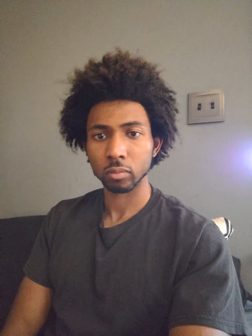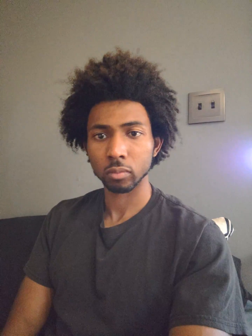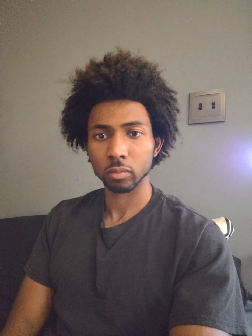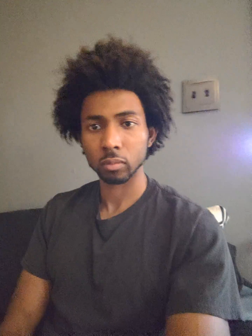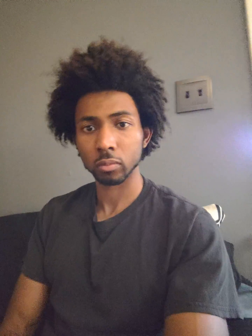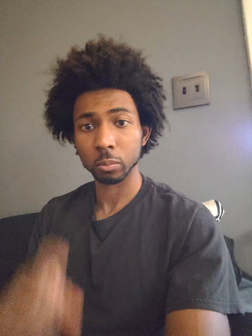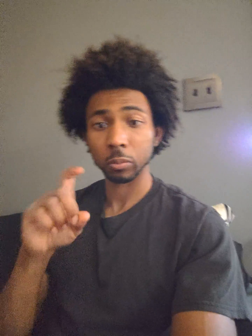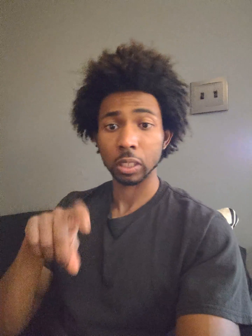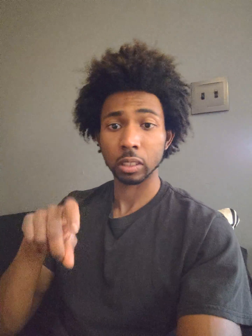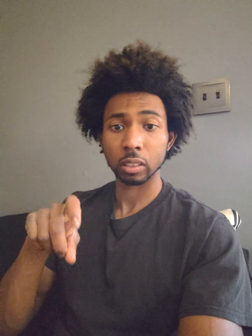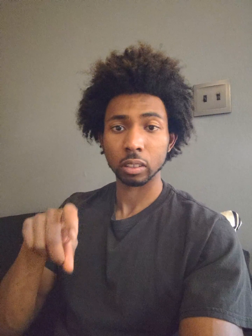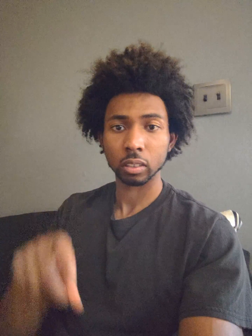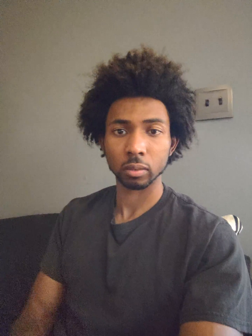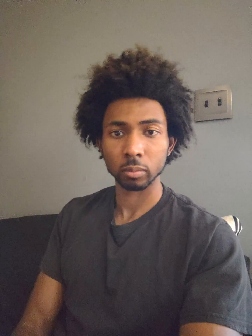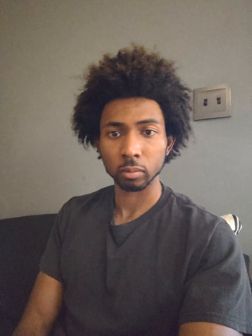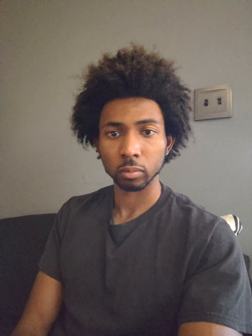should